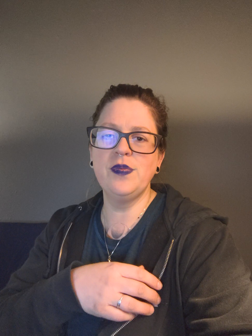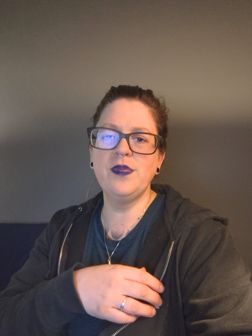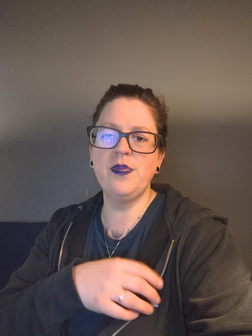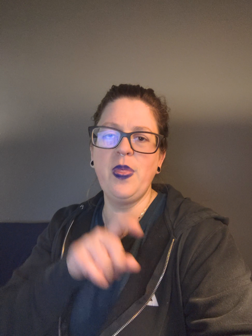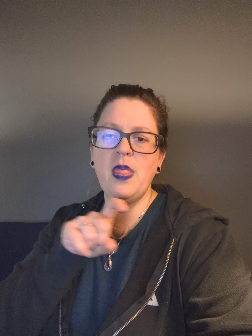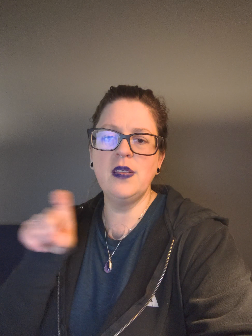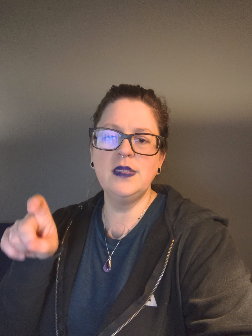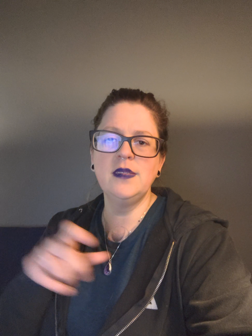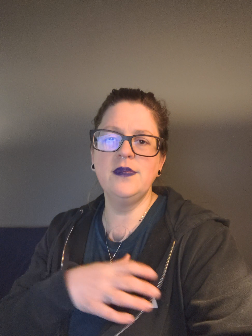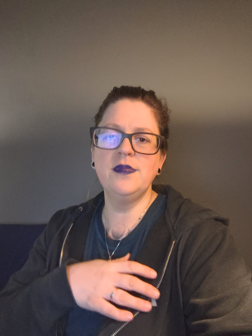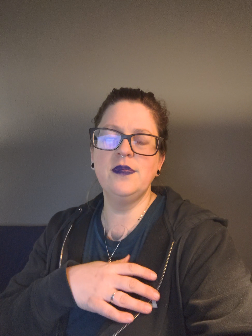closet